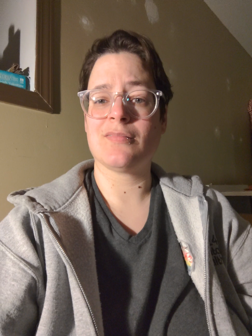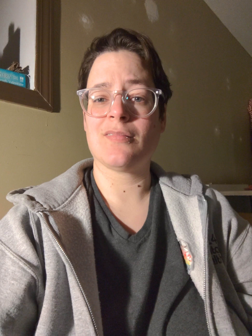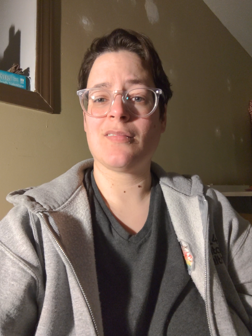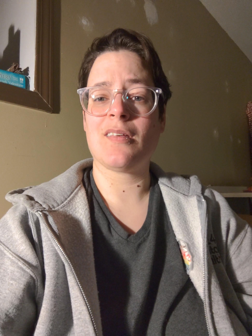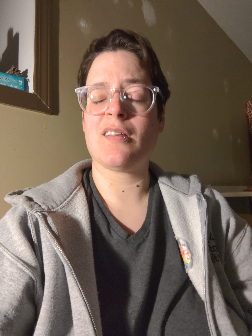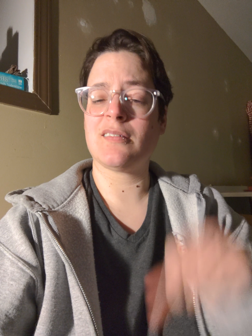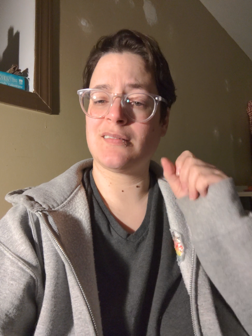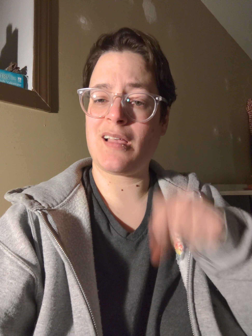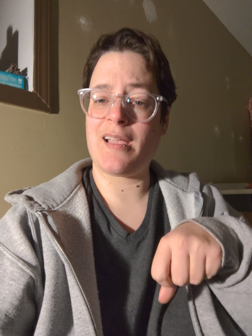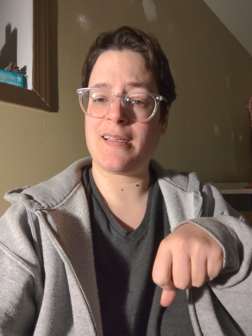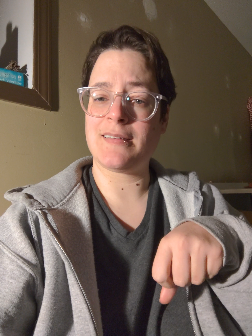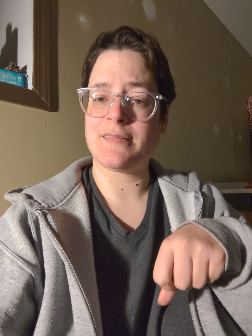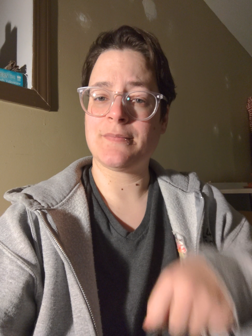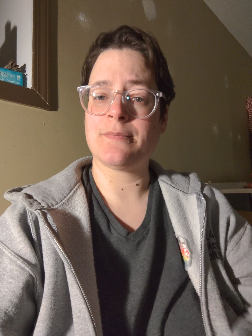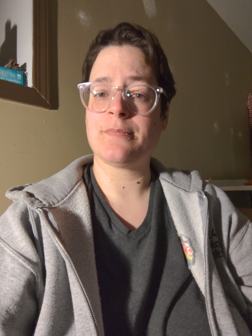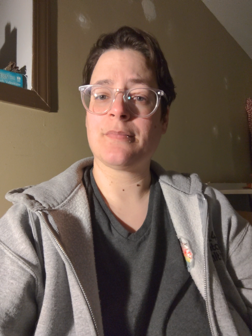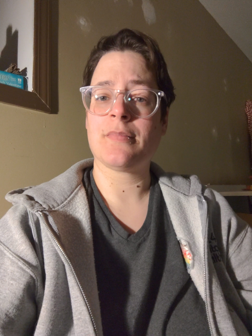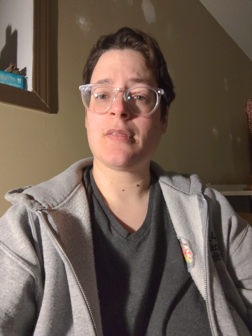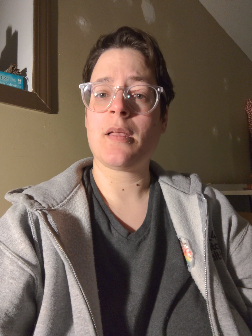can